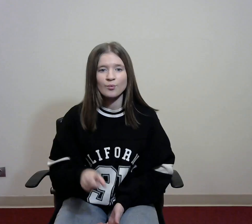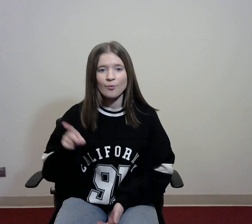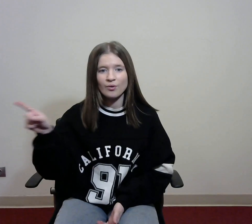onun